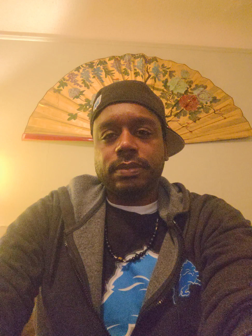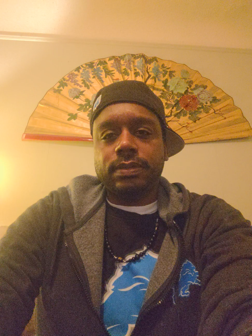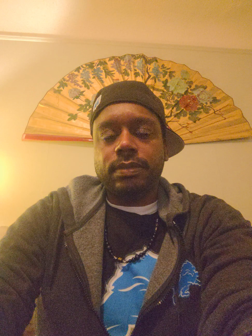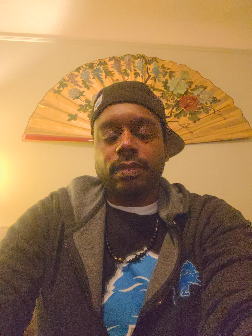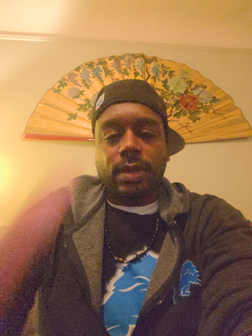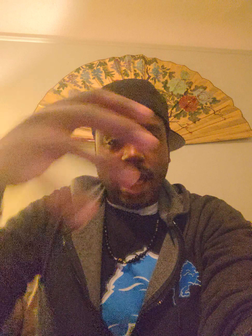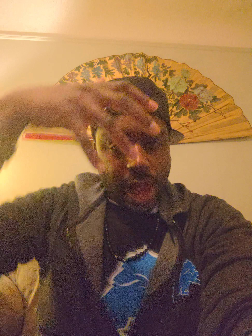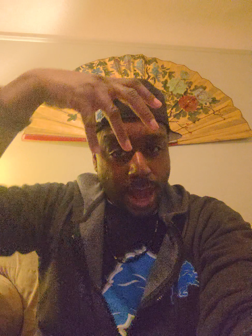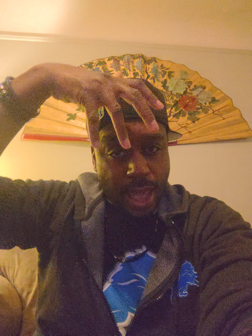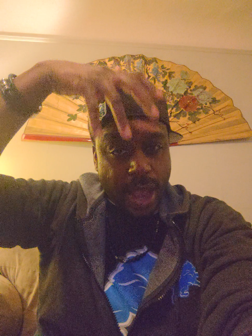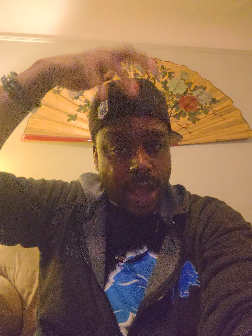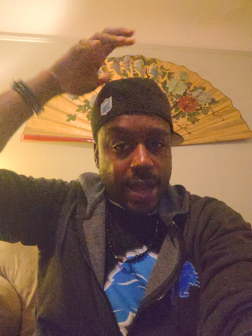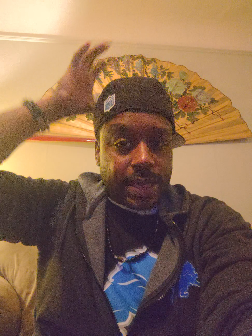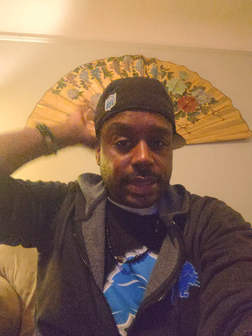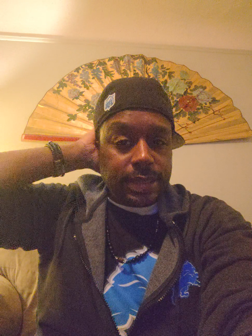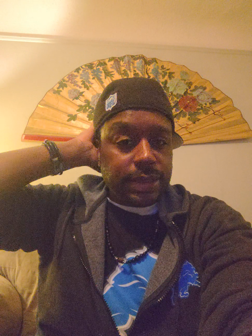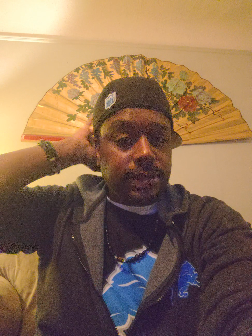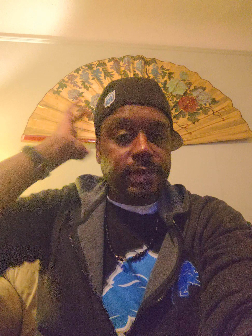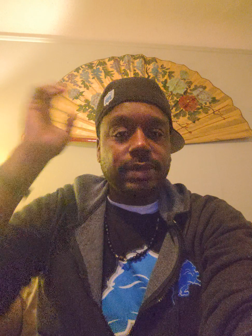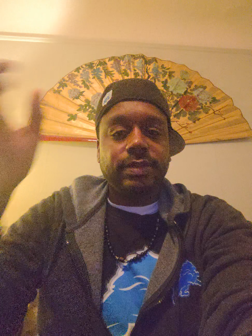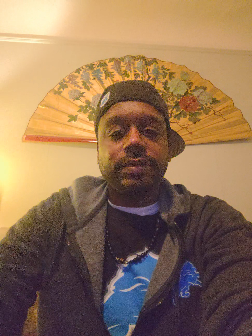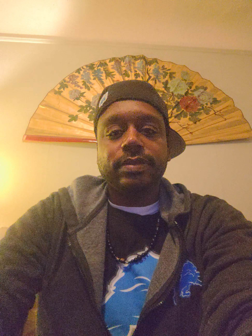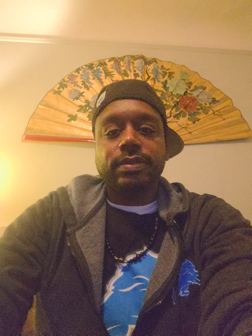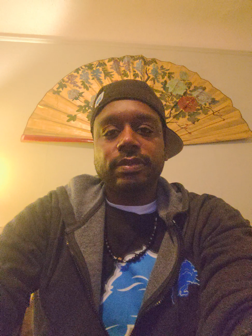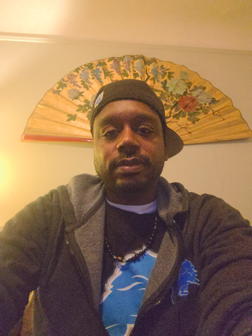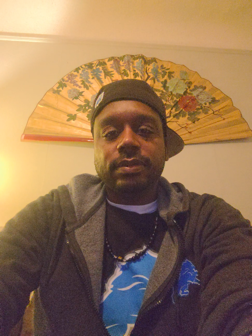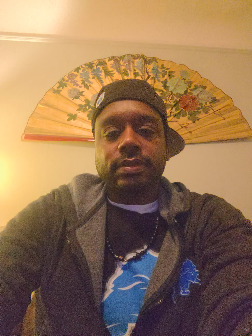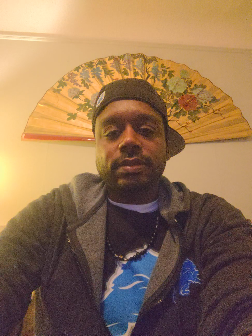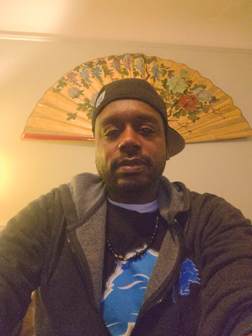lion